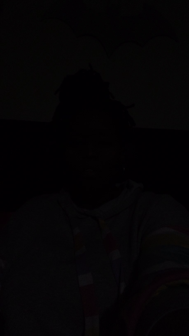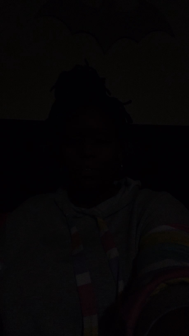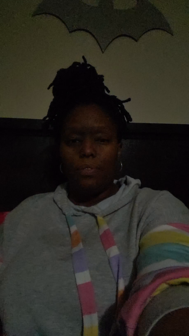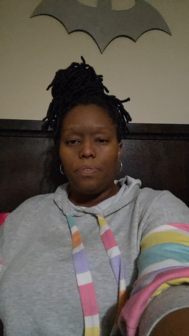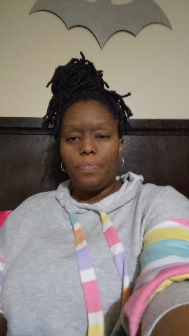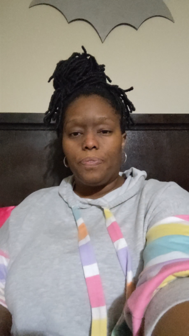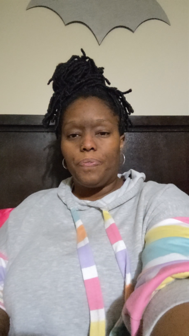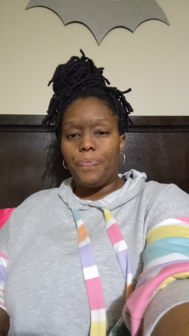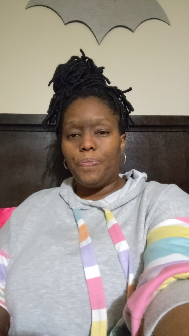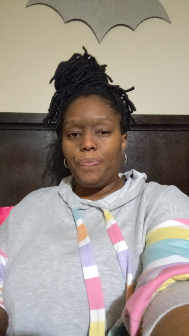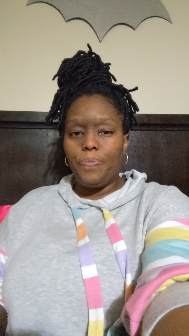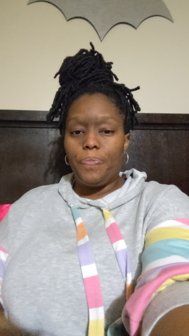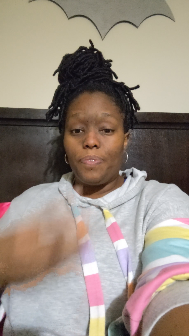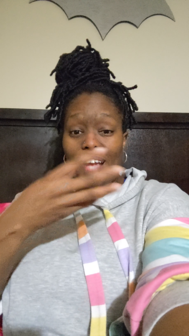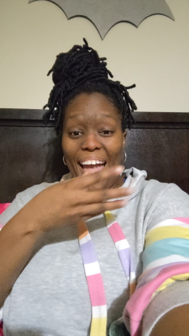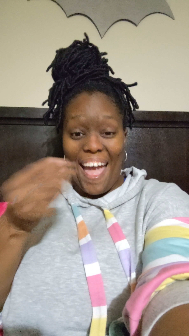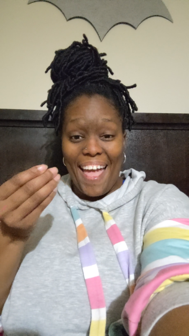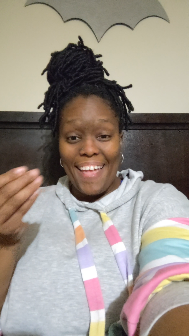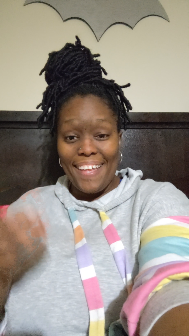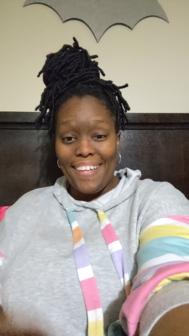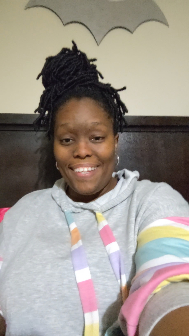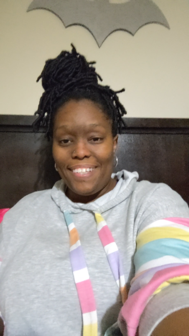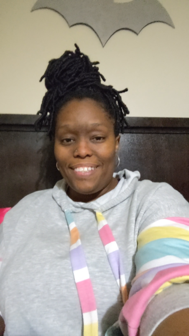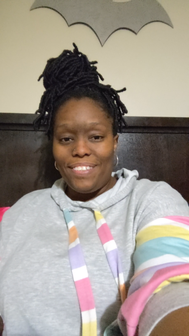and